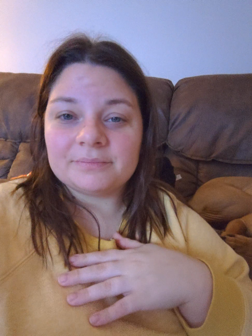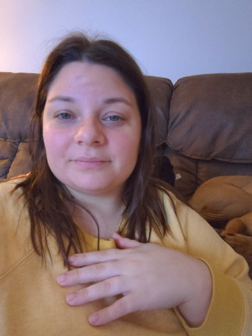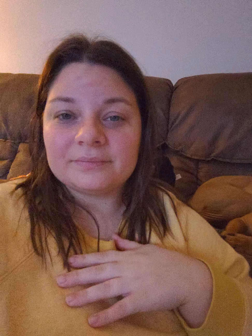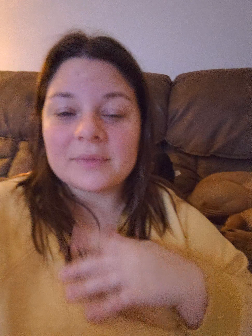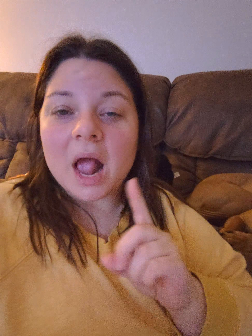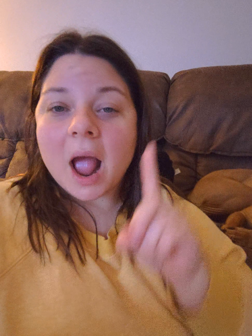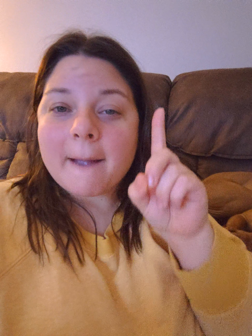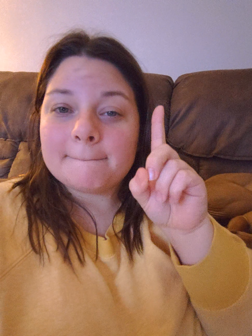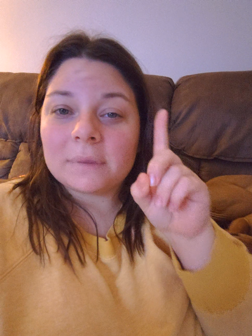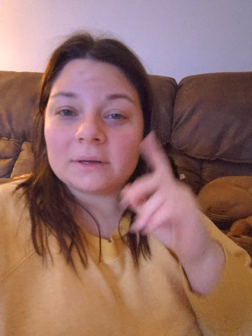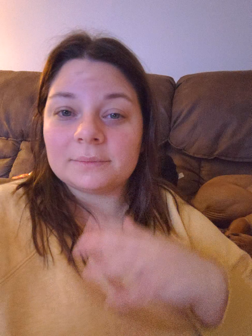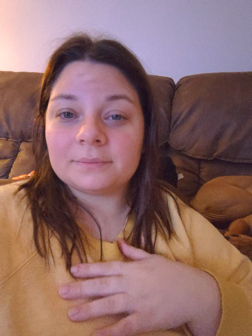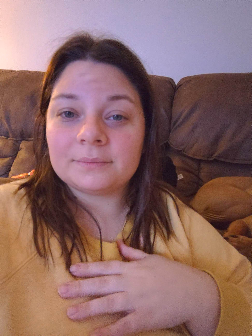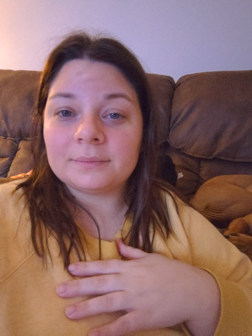up